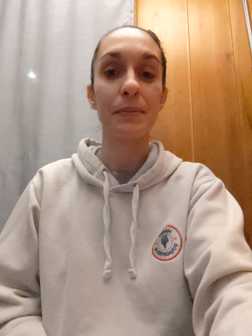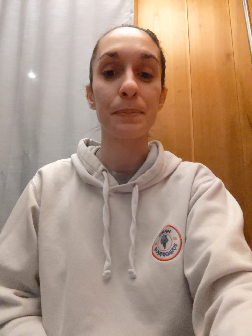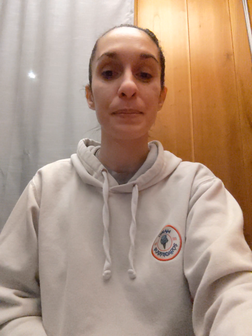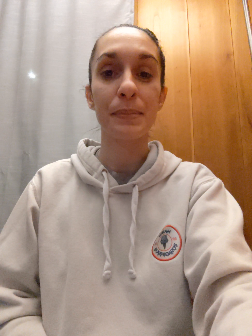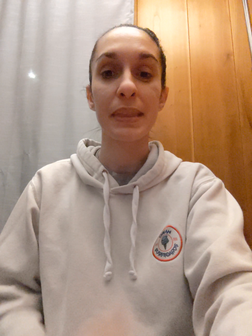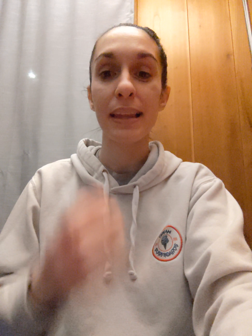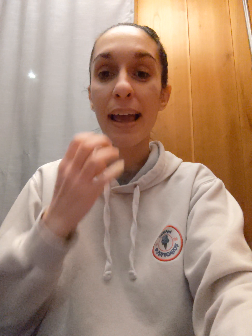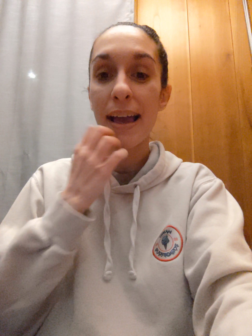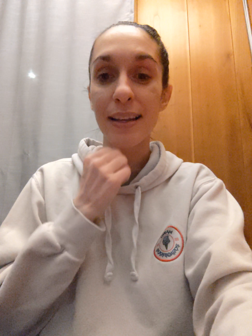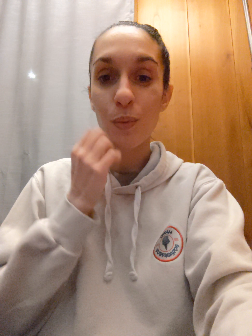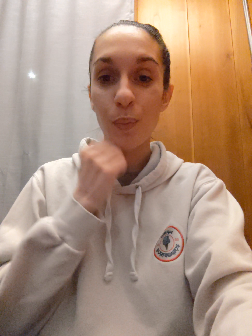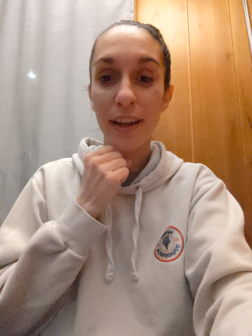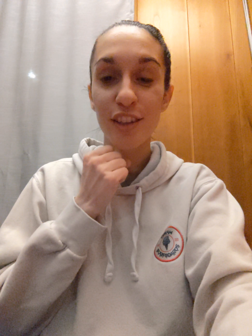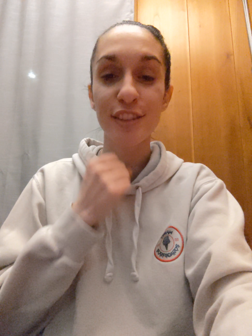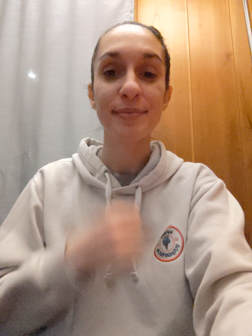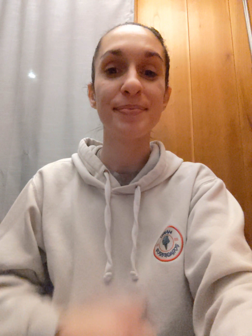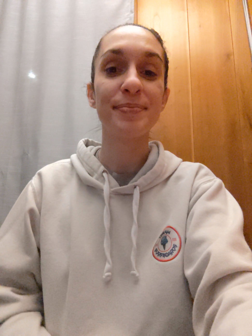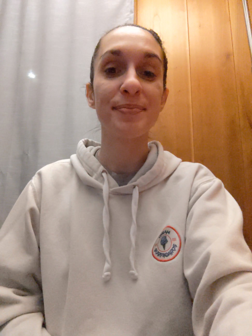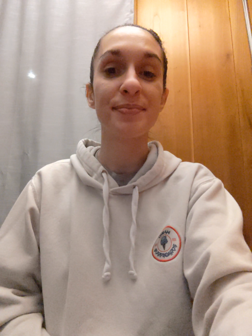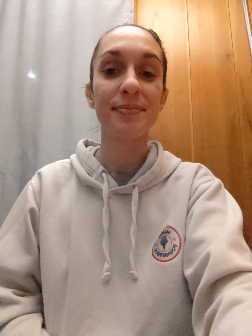underwear